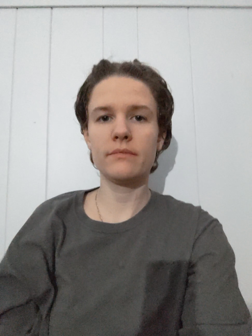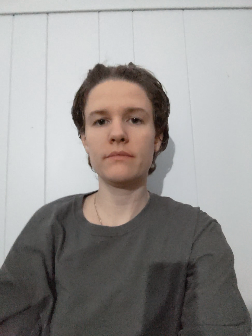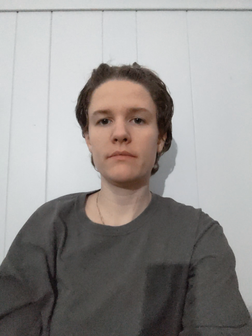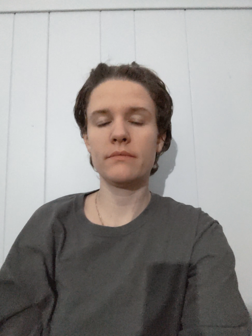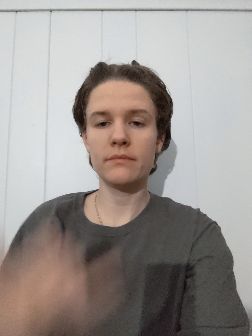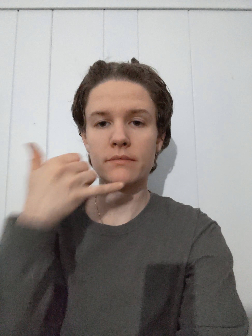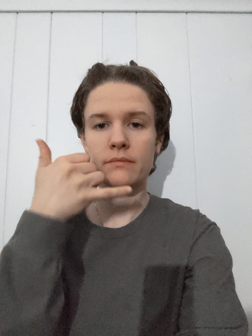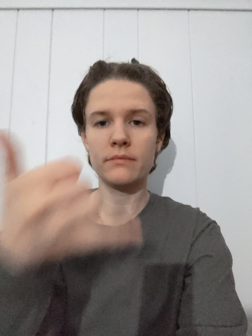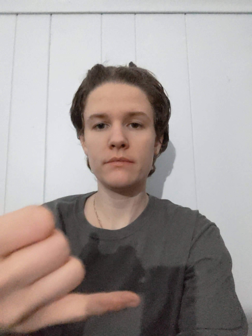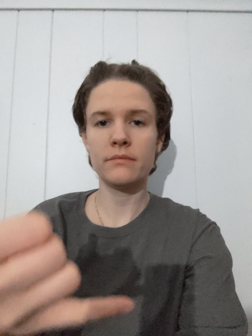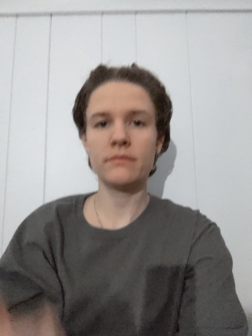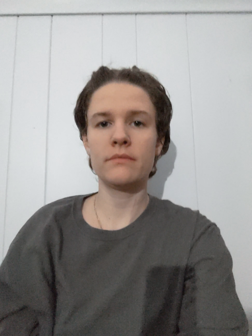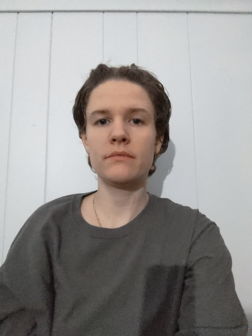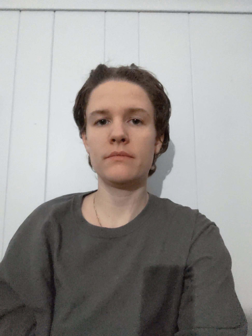call on the phone